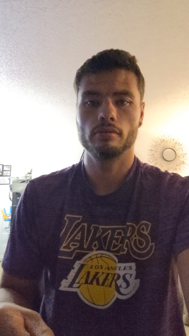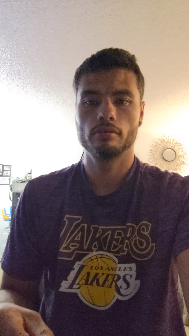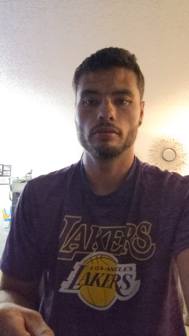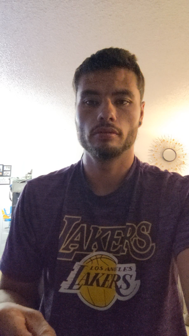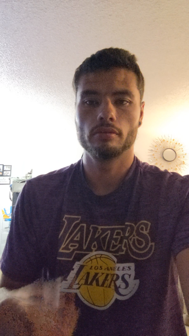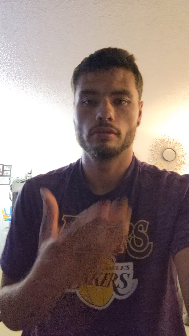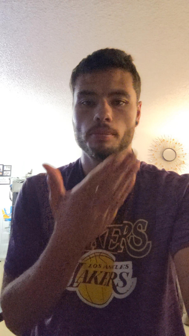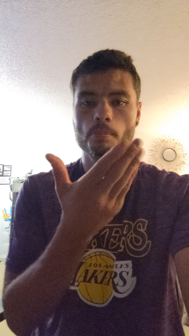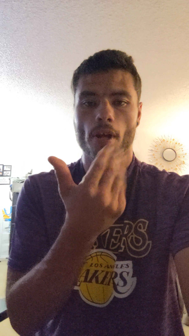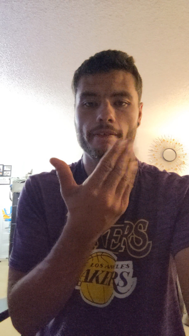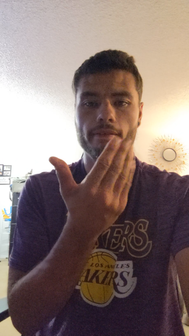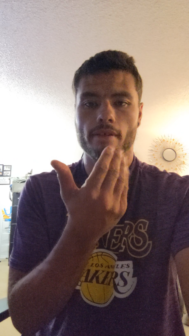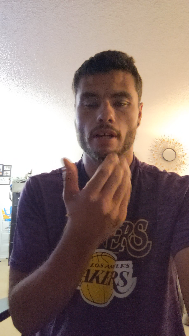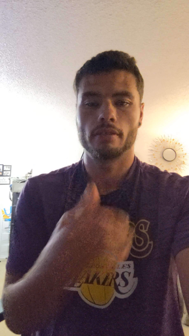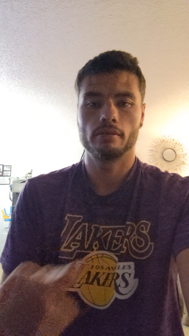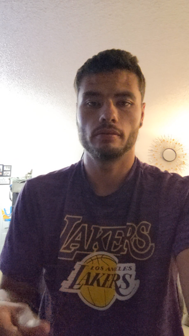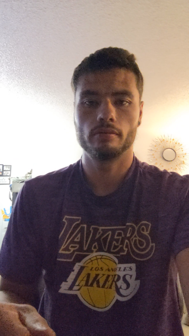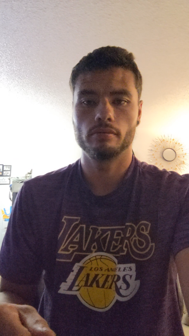butterfly